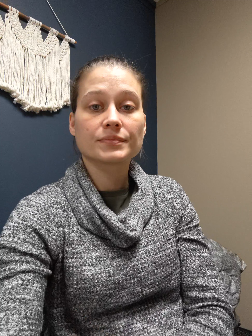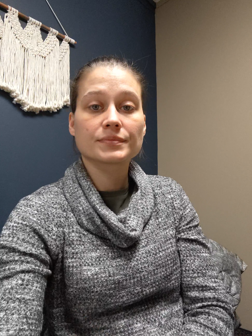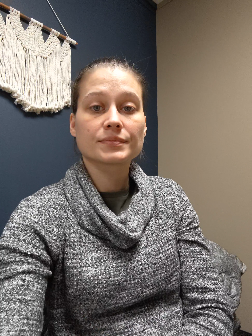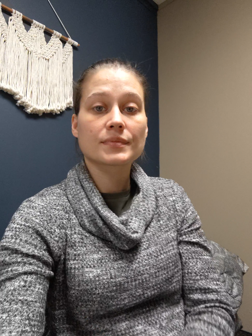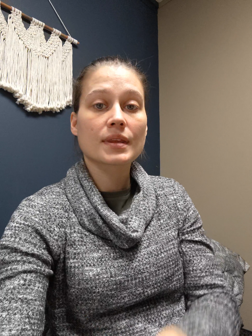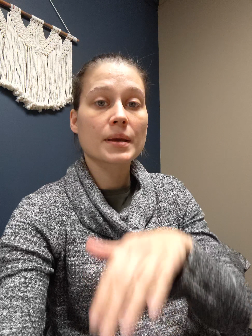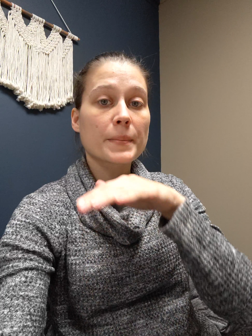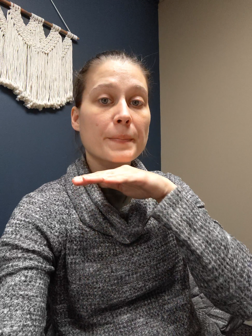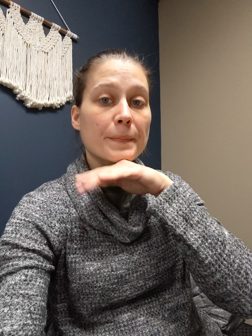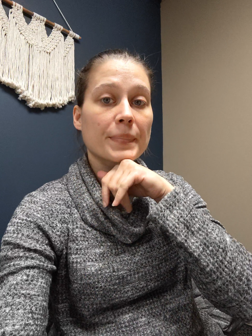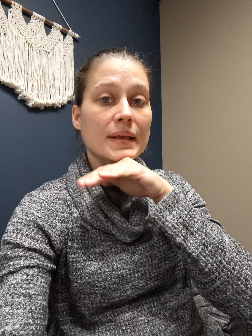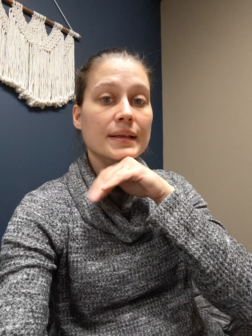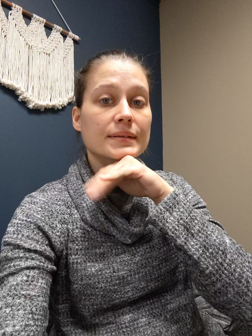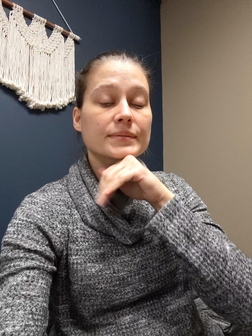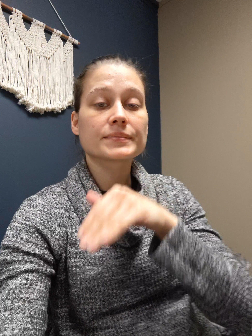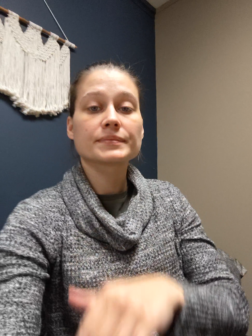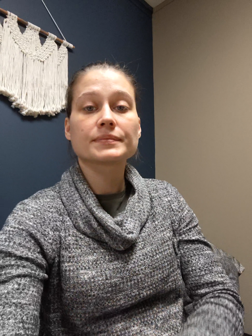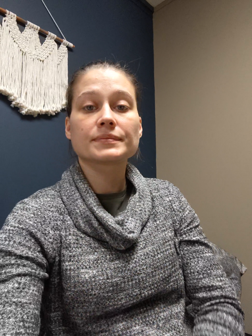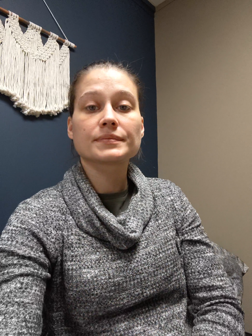pig